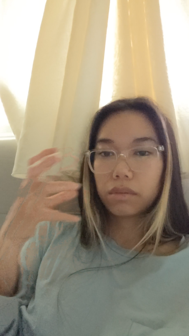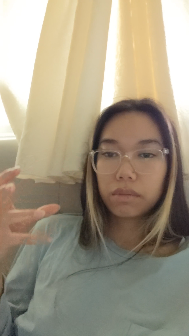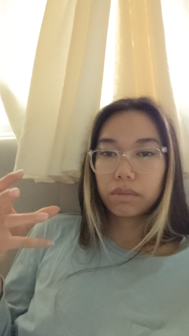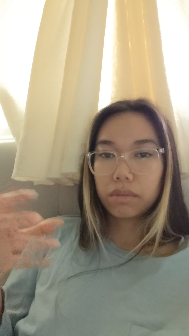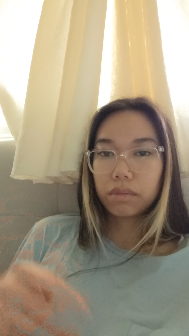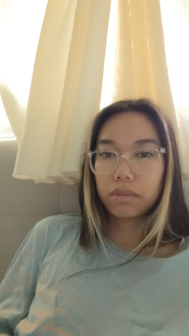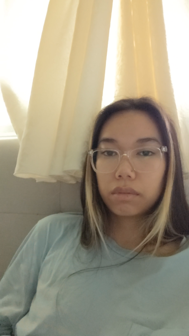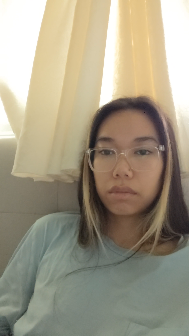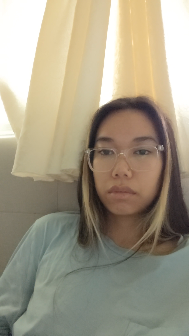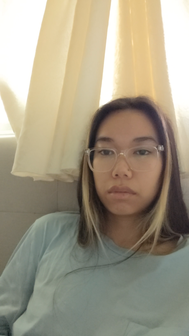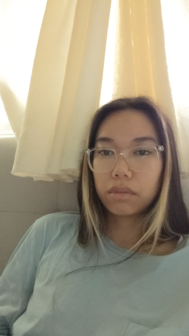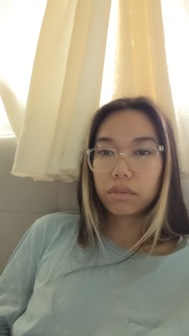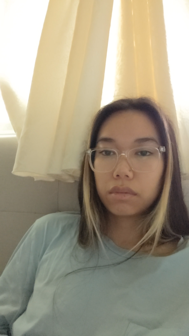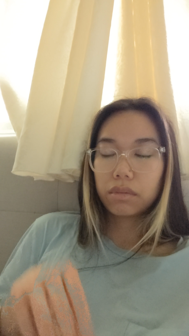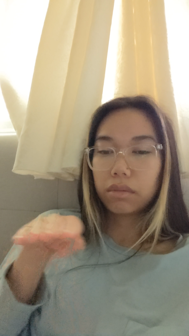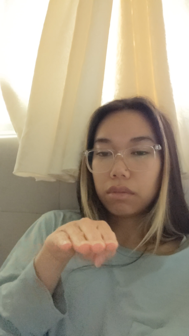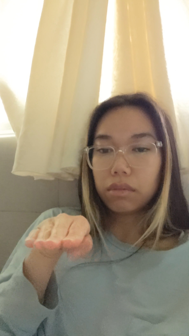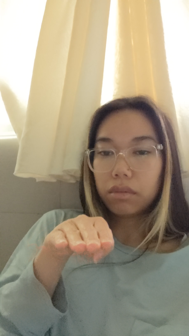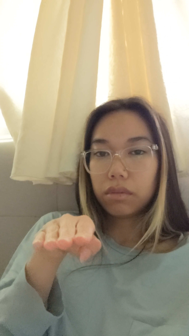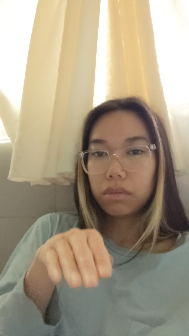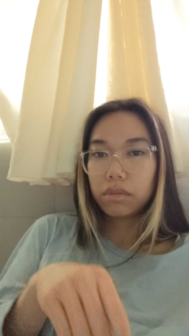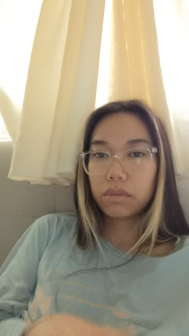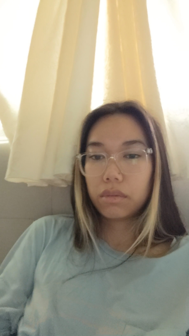boots